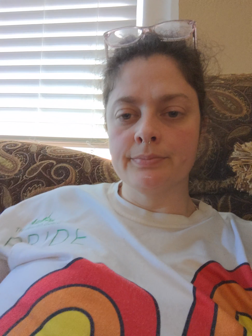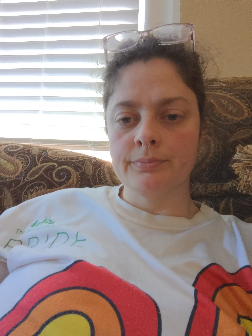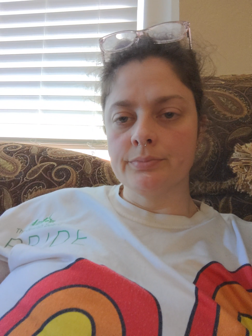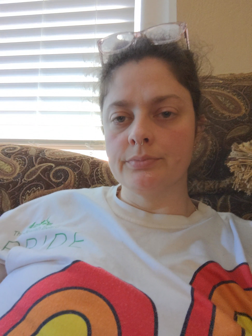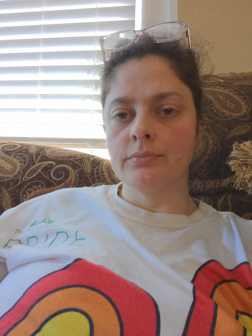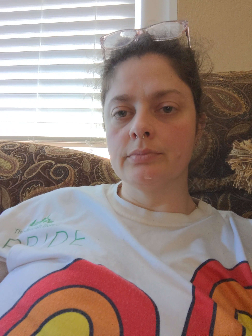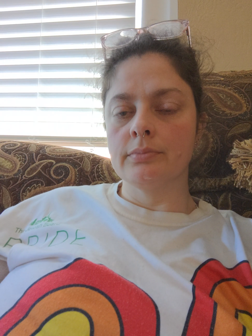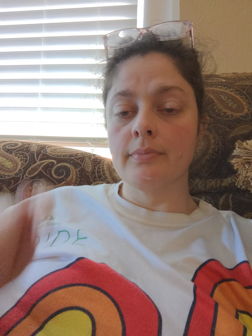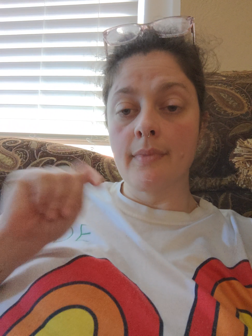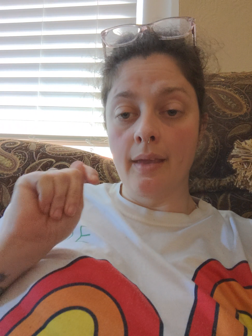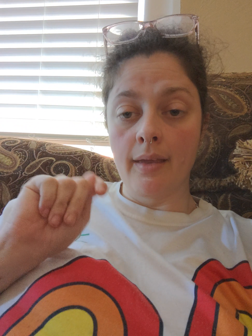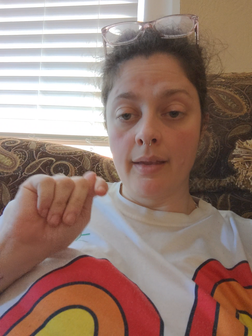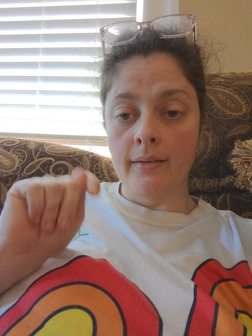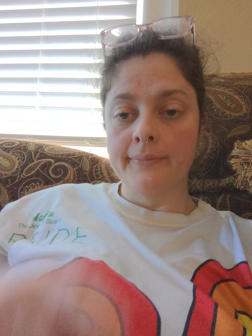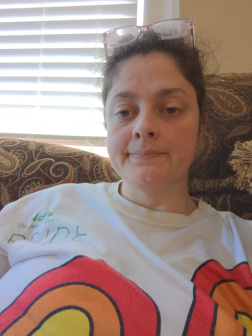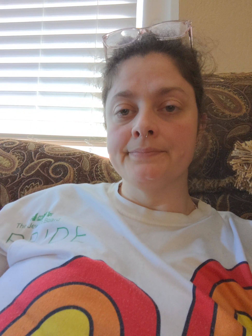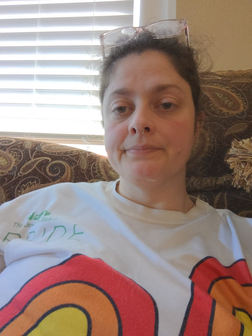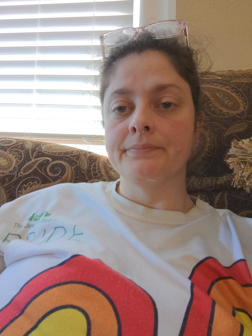potty